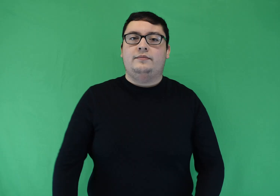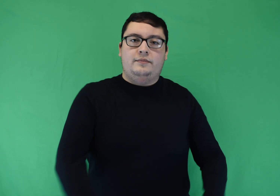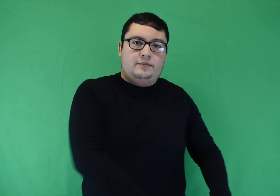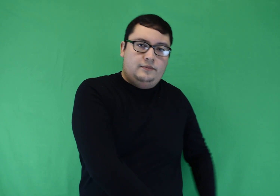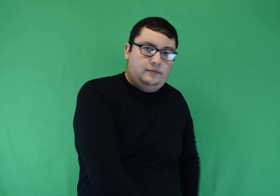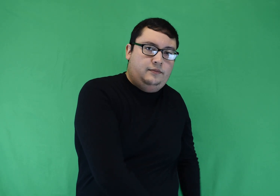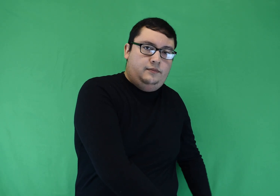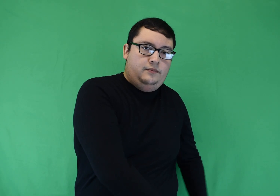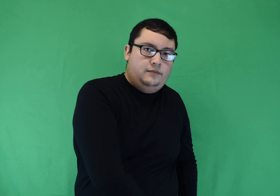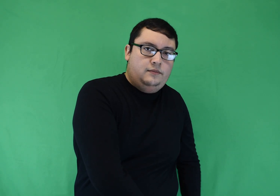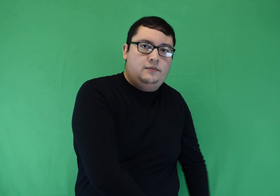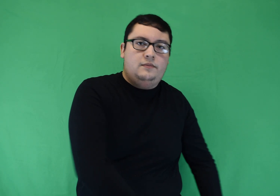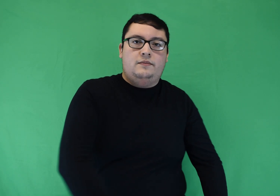pierna